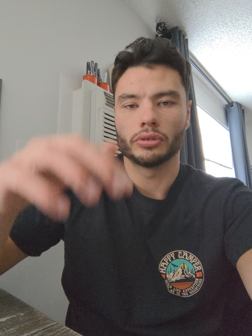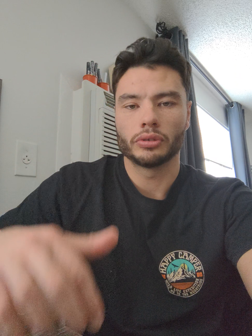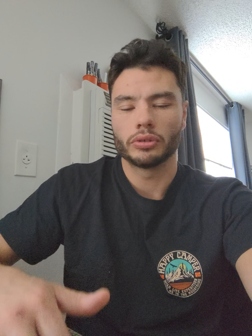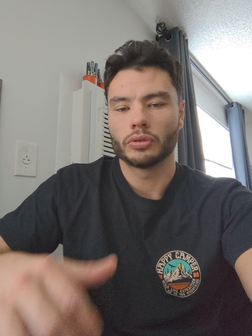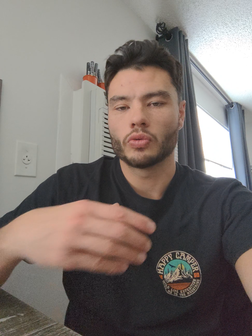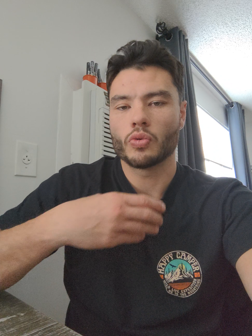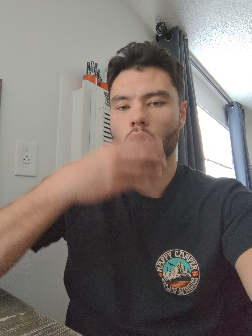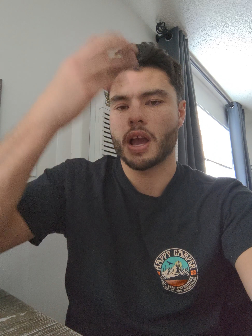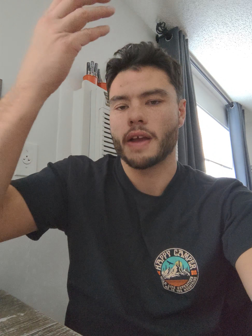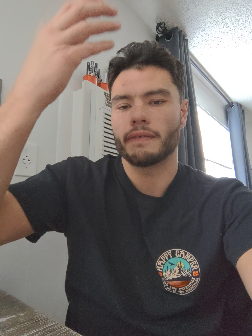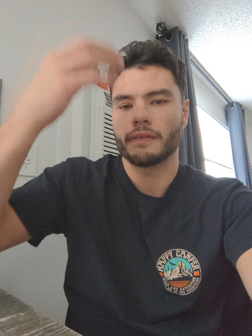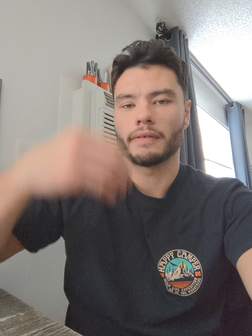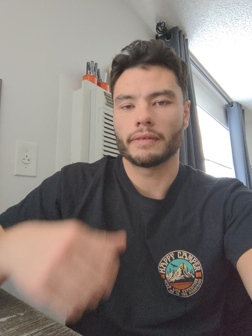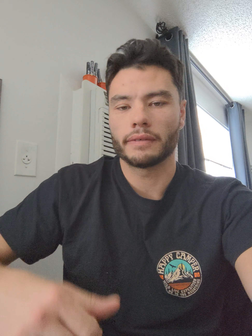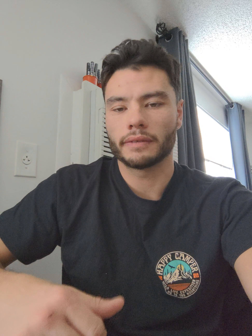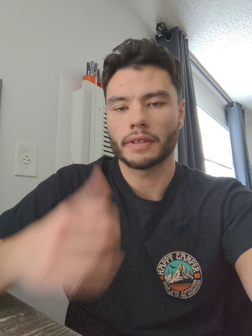giraffe